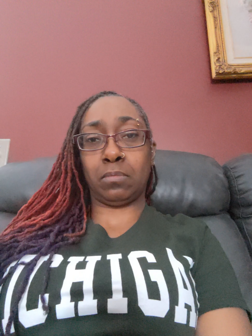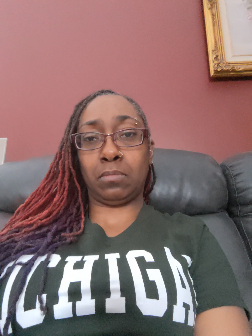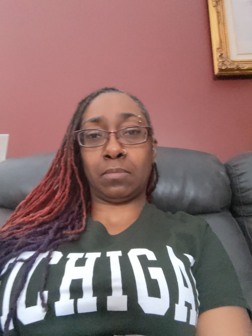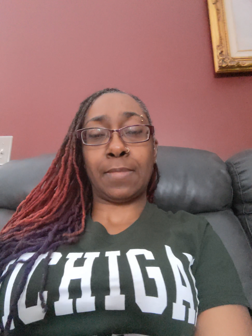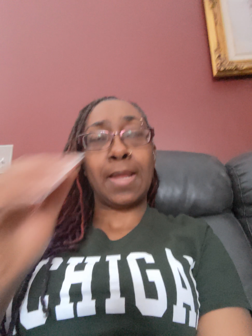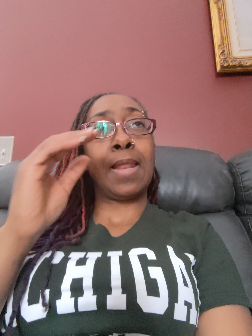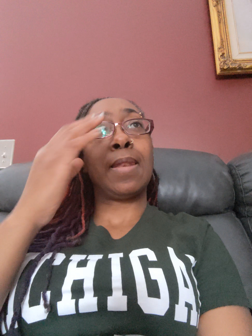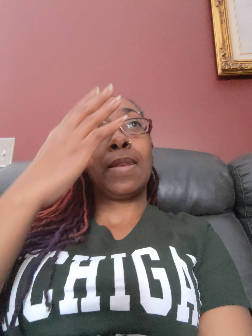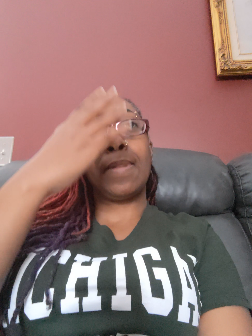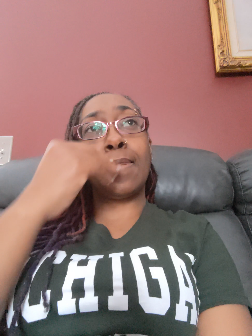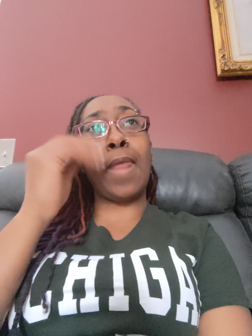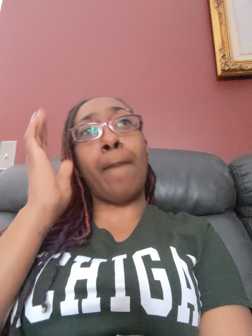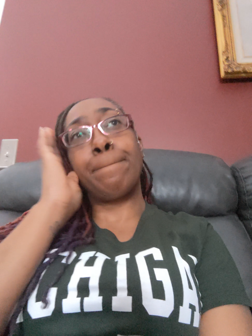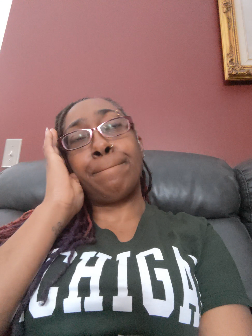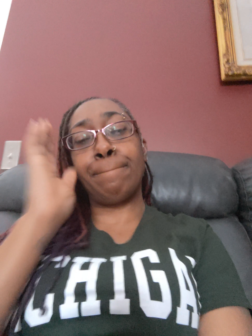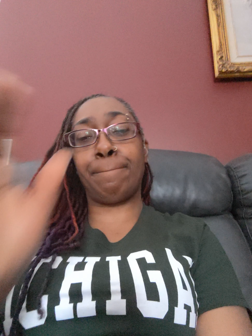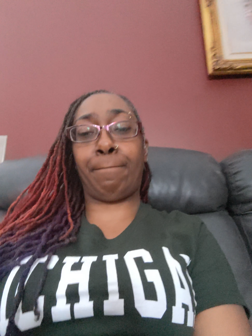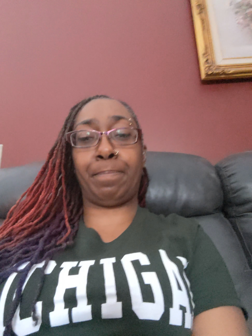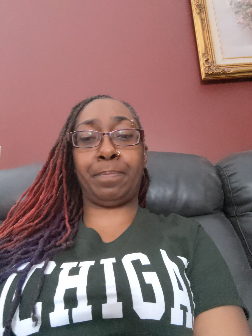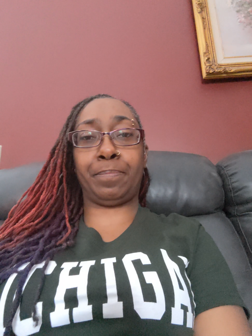nap